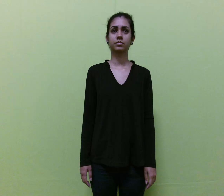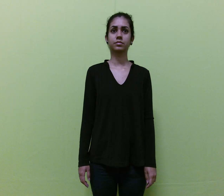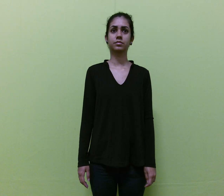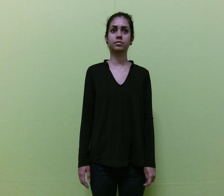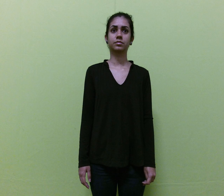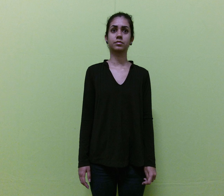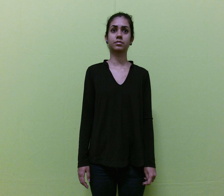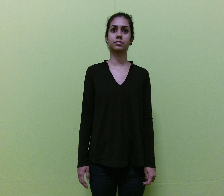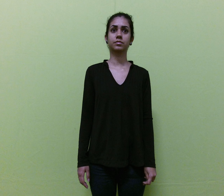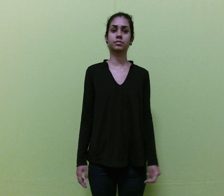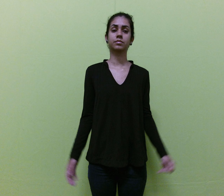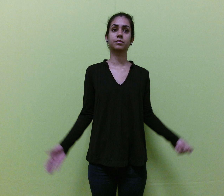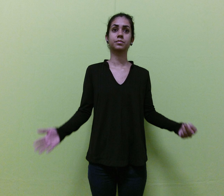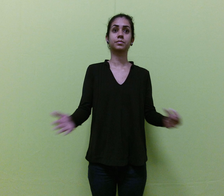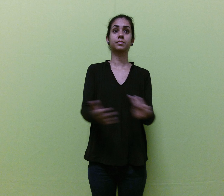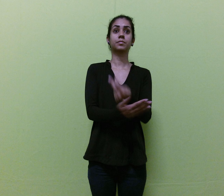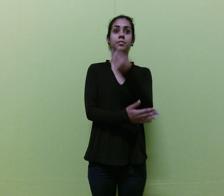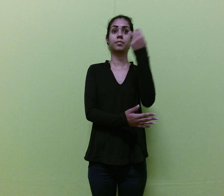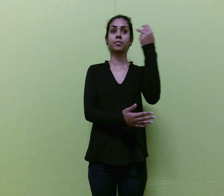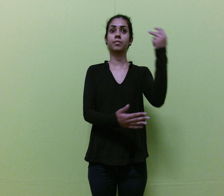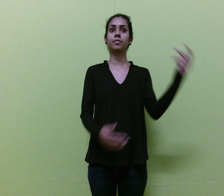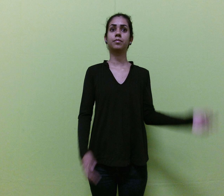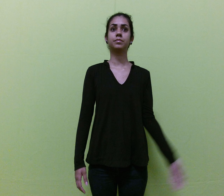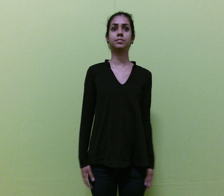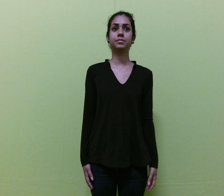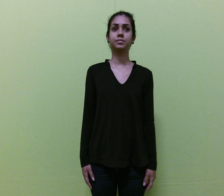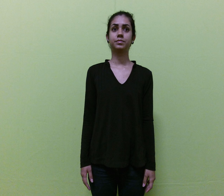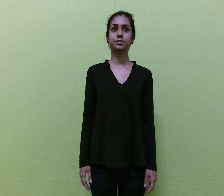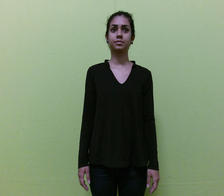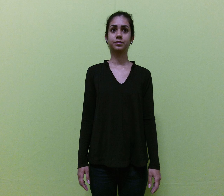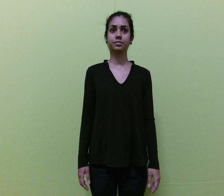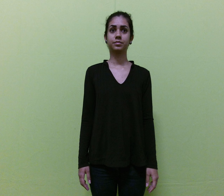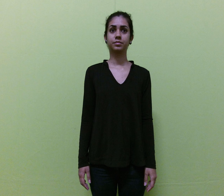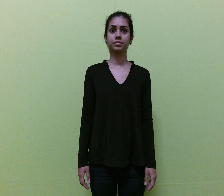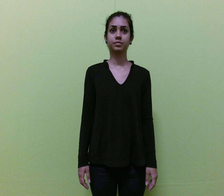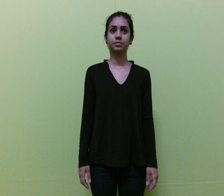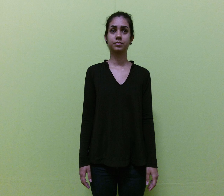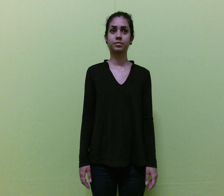acontecer